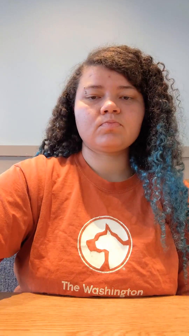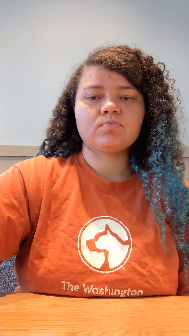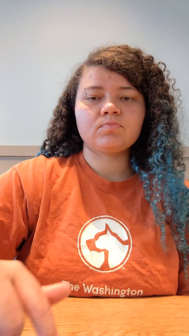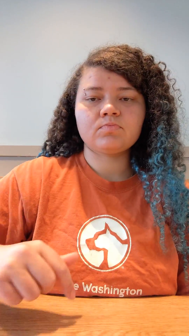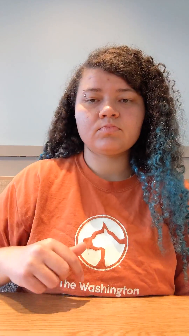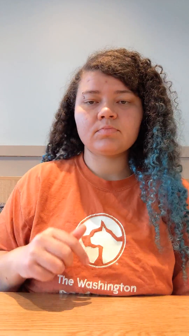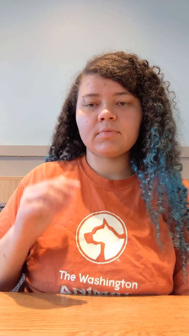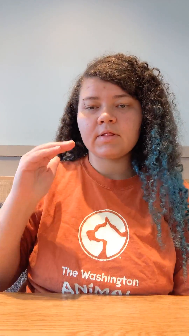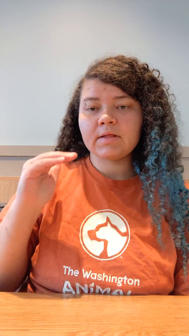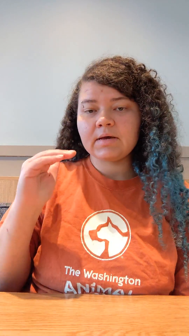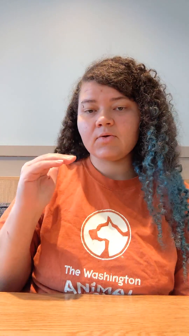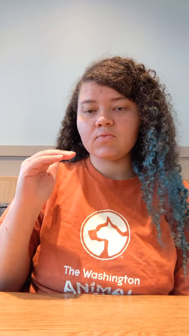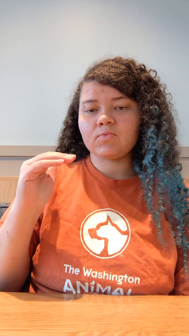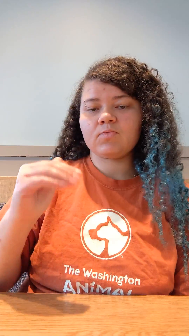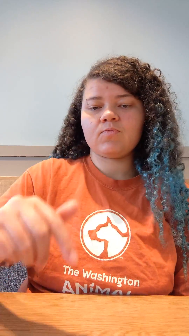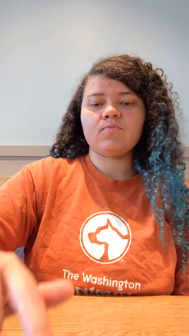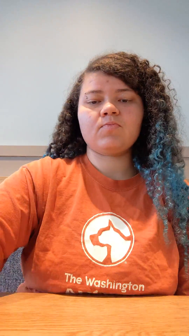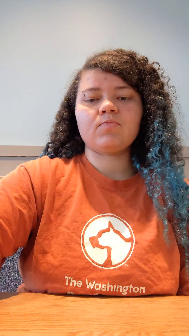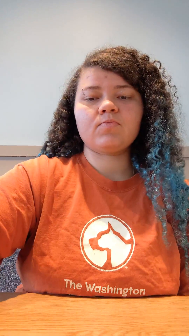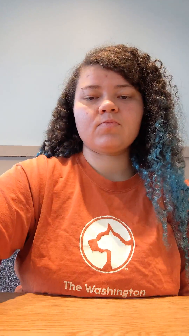little